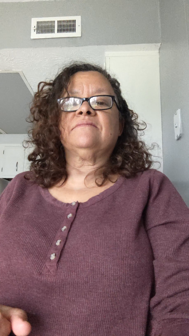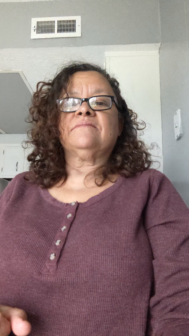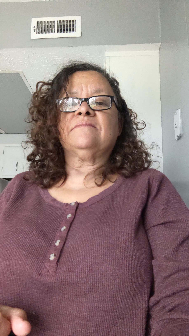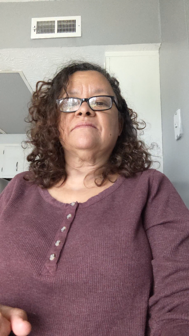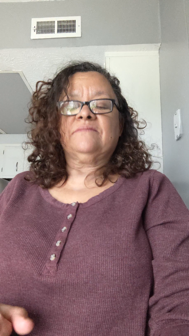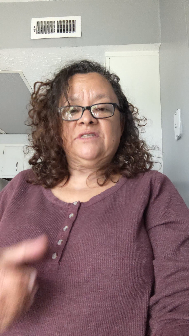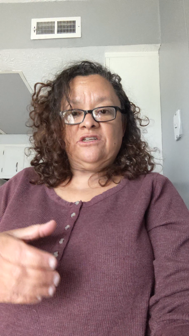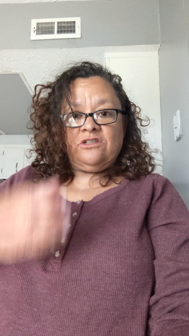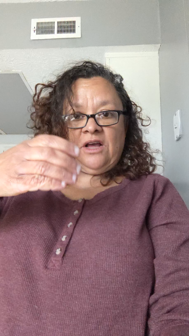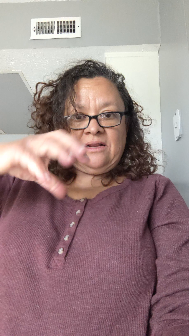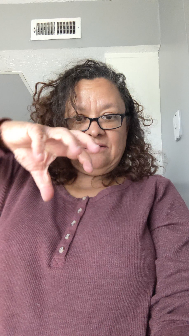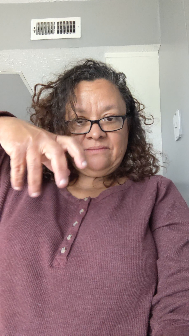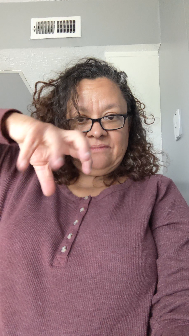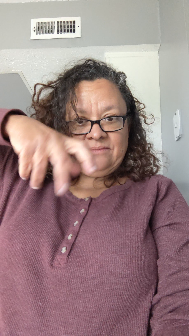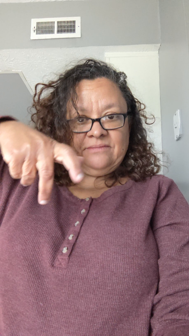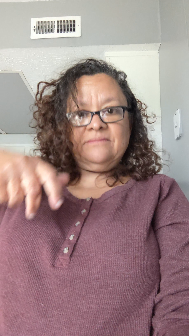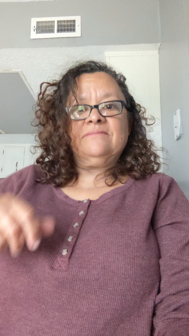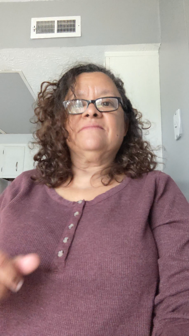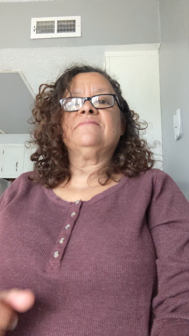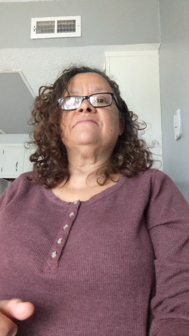jar